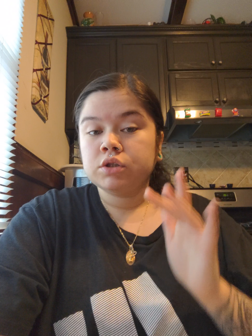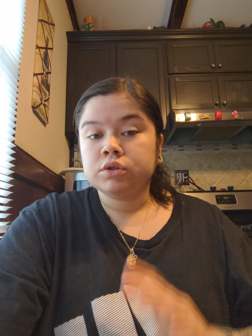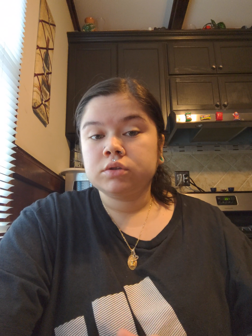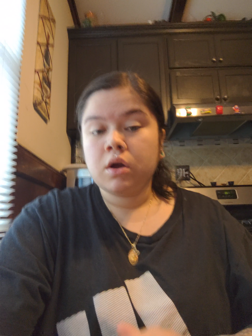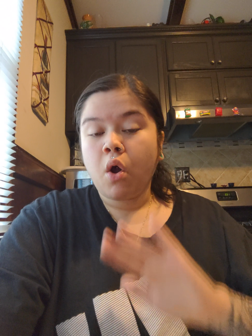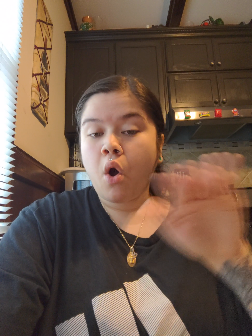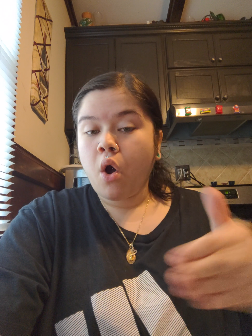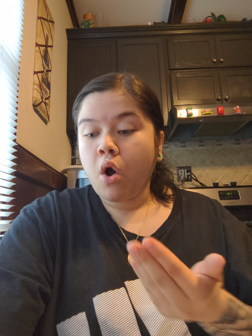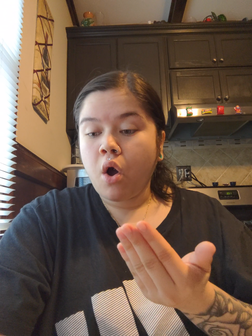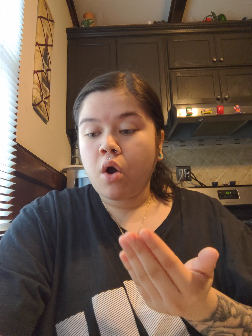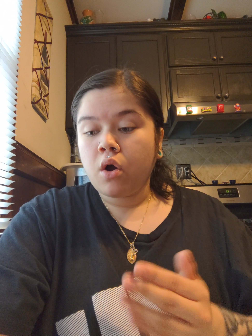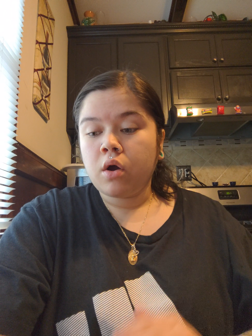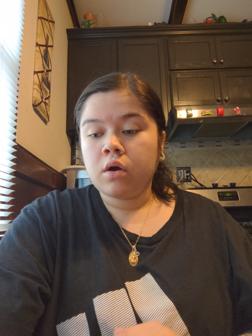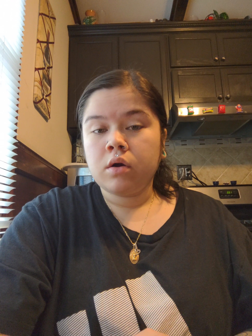all